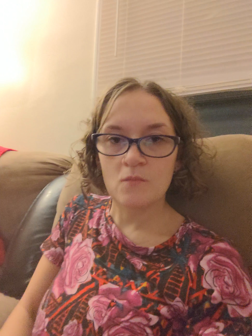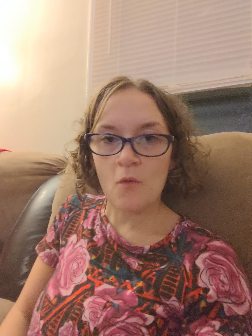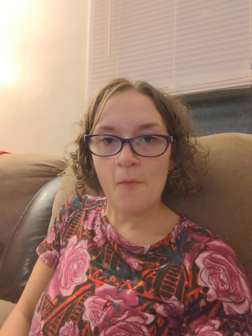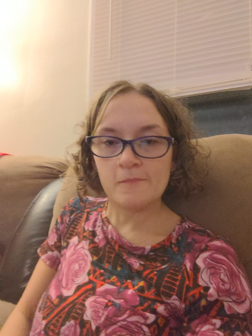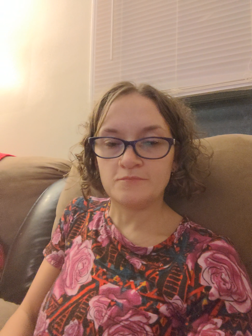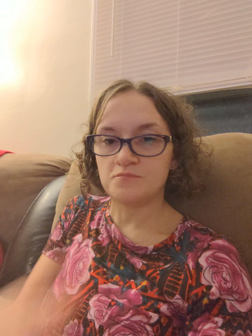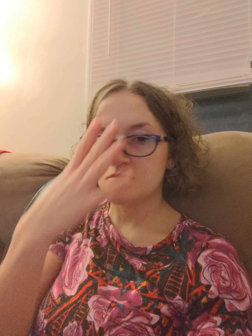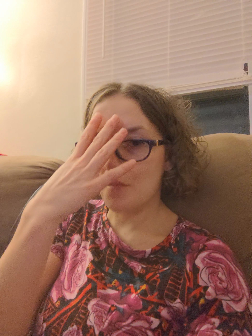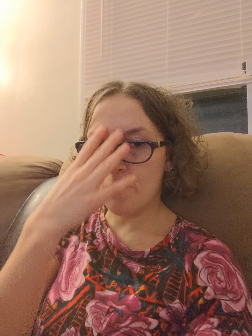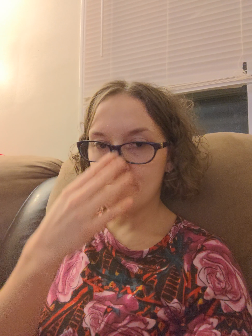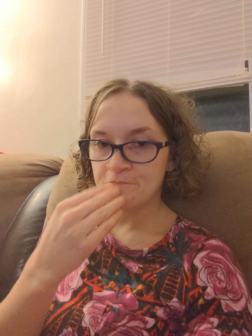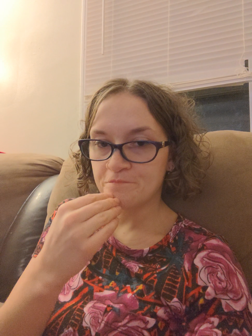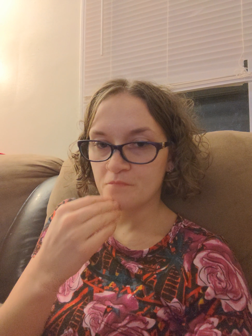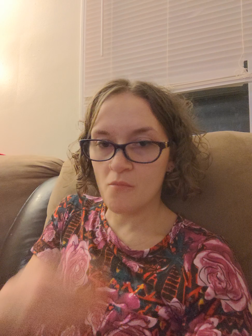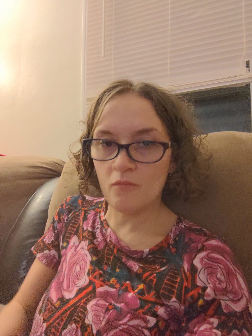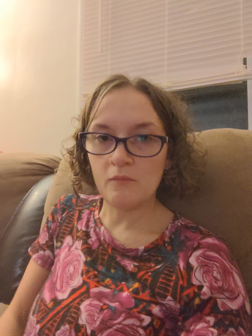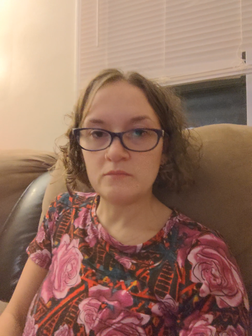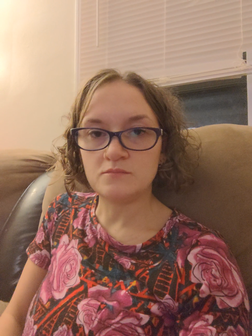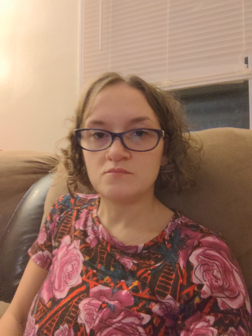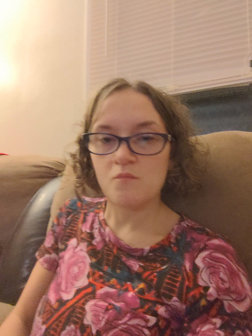sleep